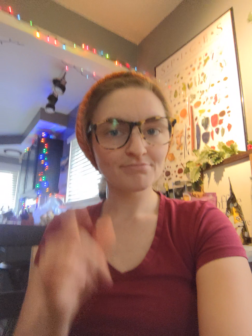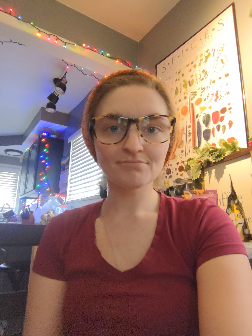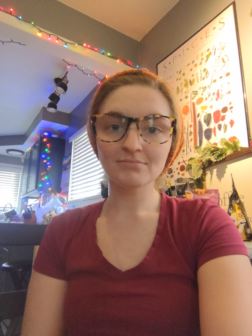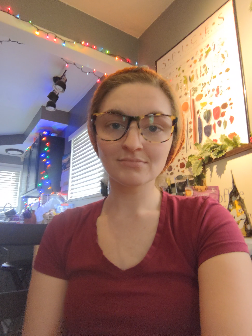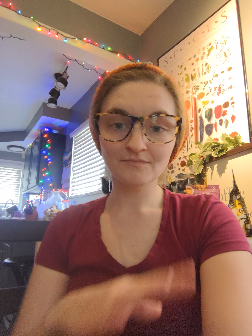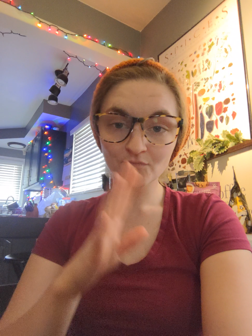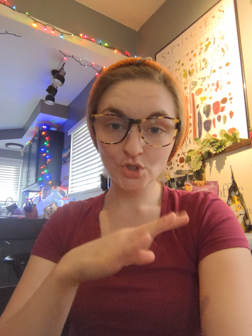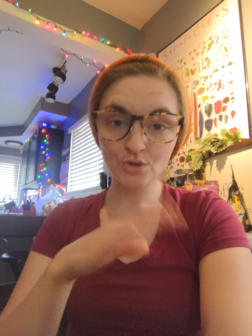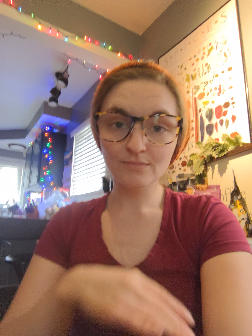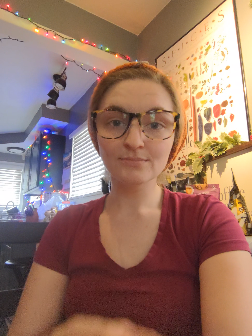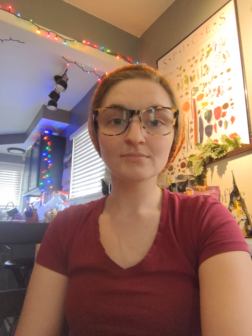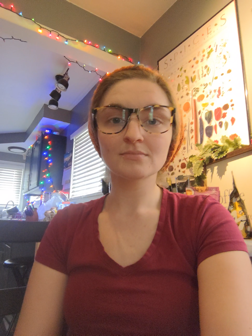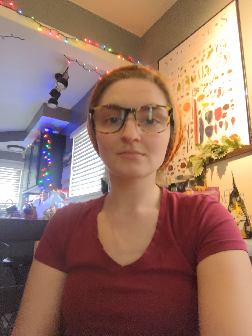fall